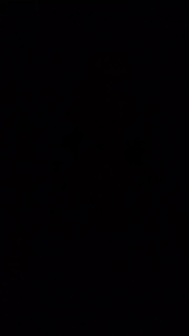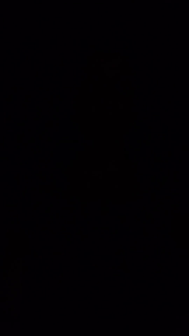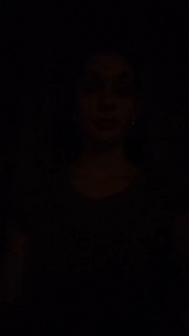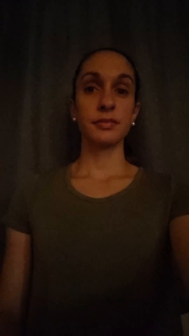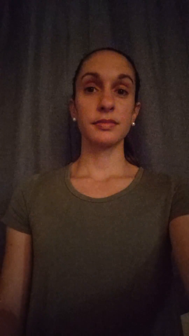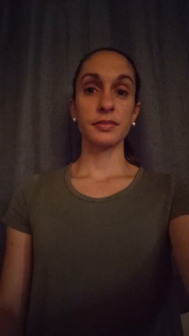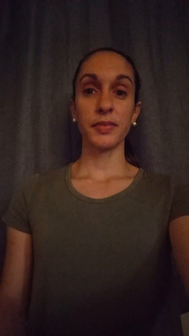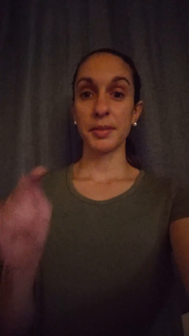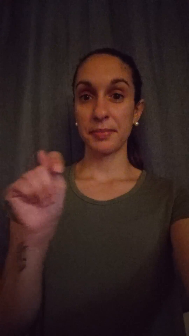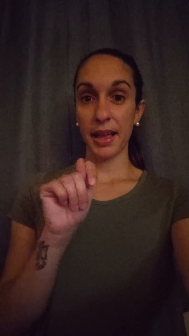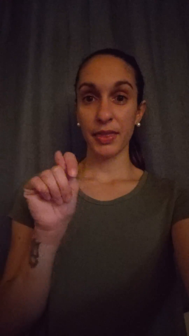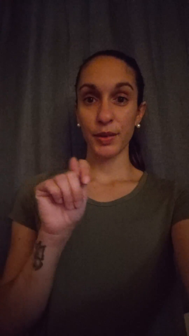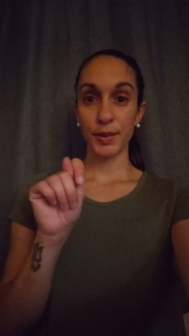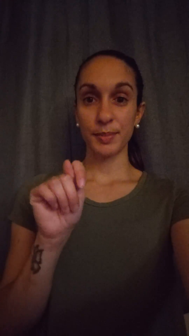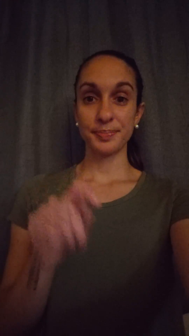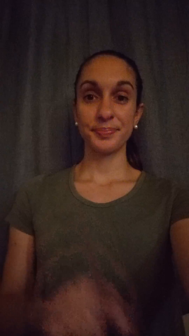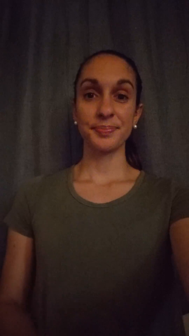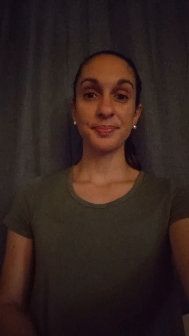bathroom